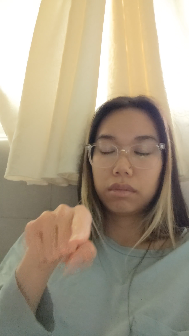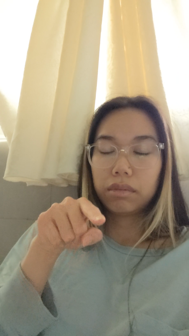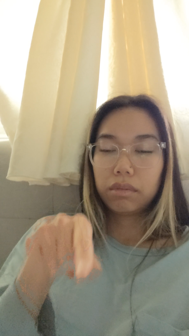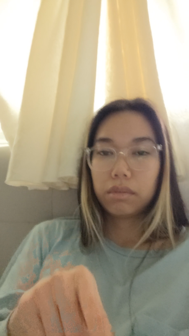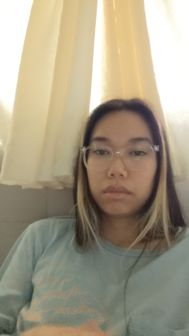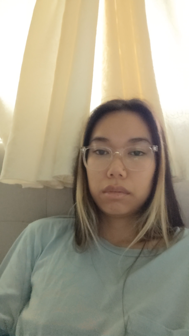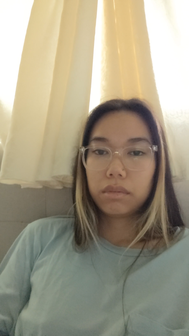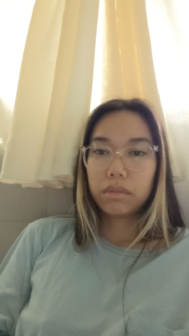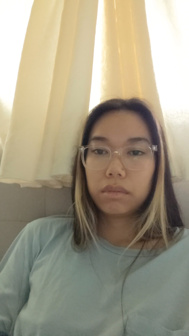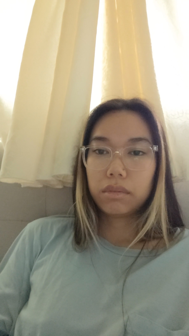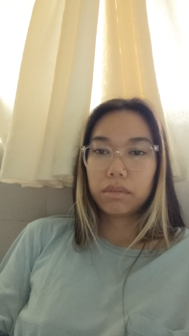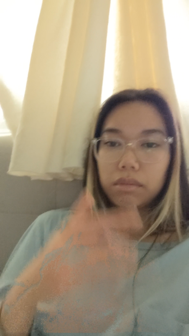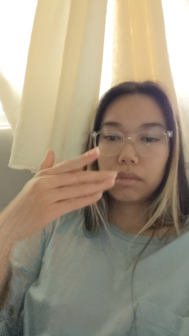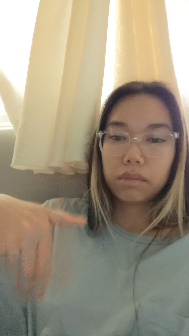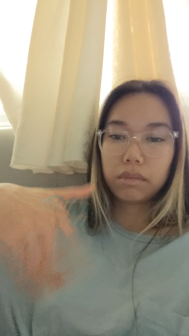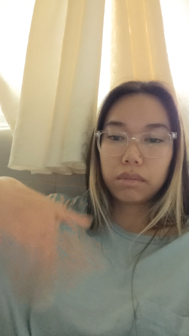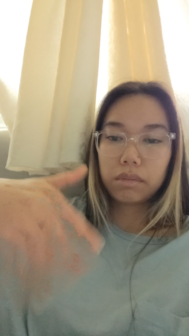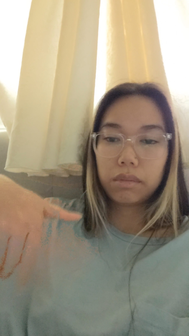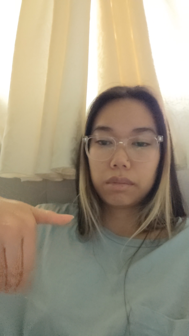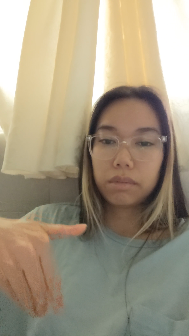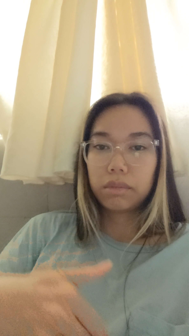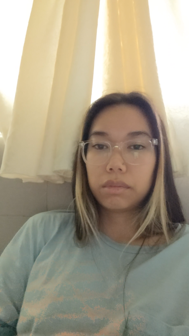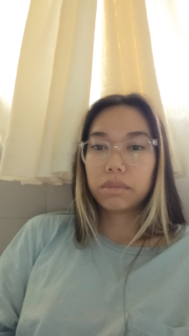shorts